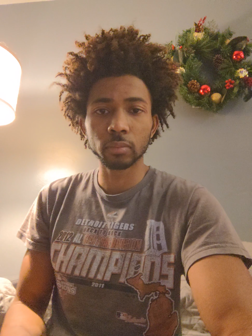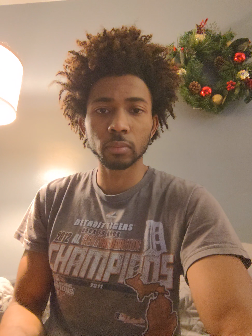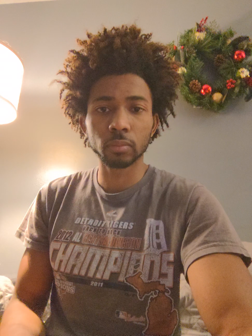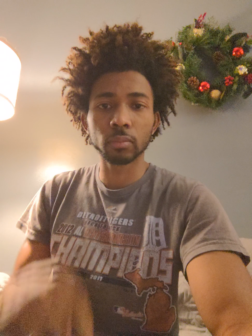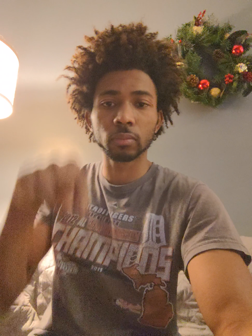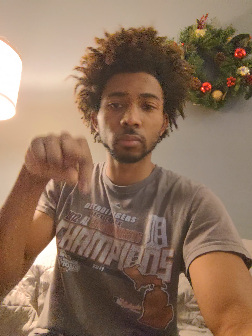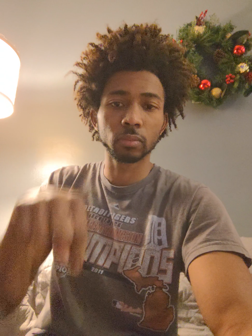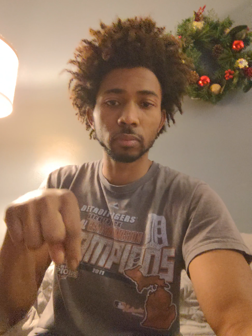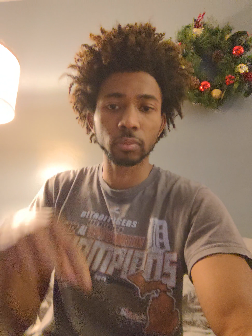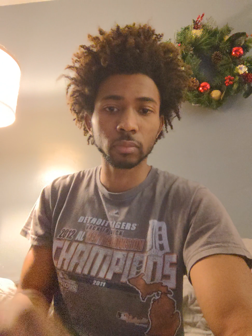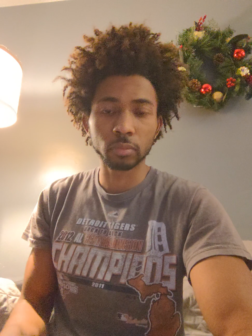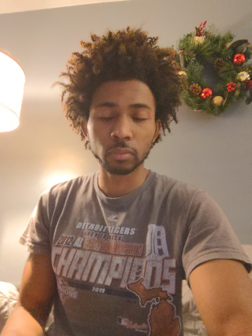down